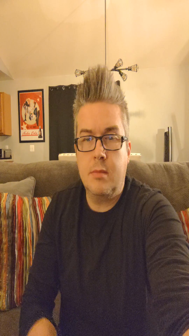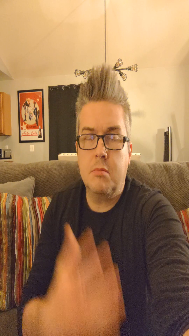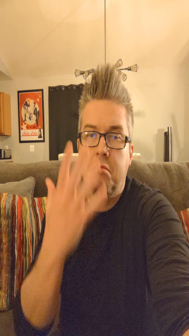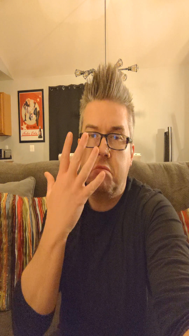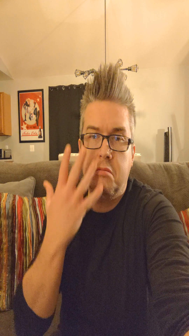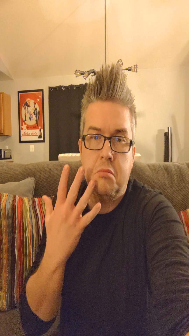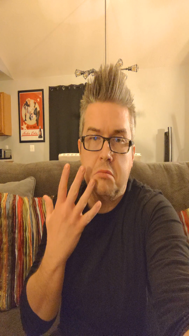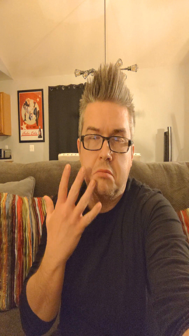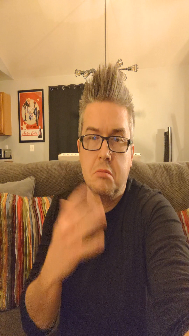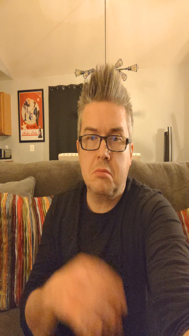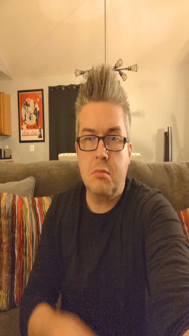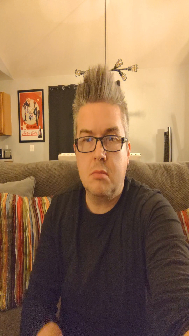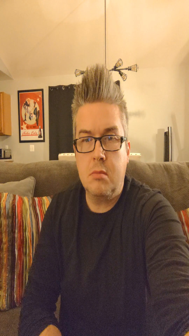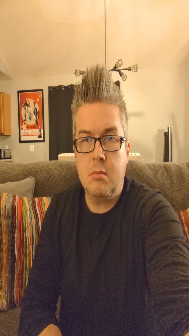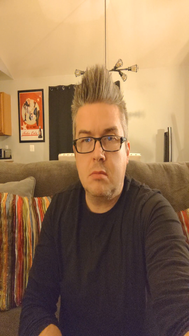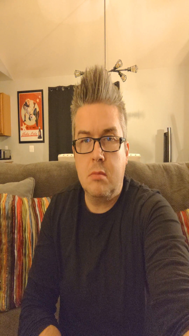sad